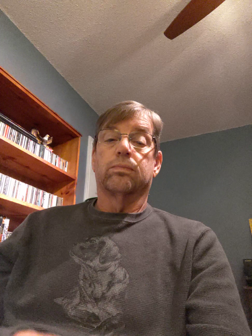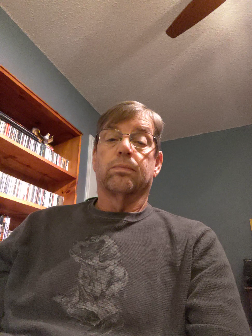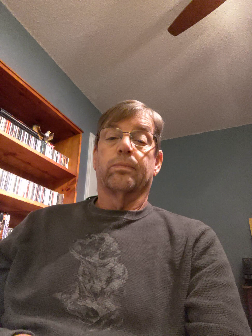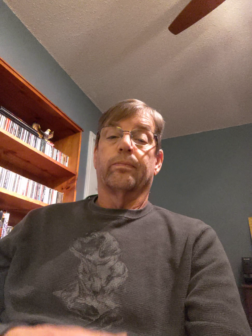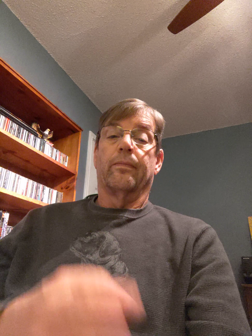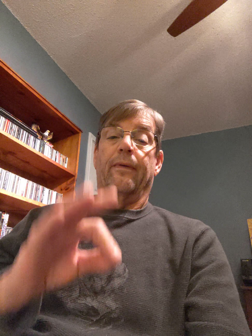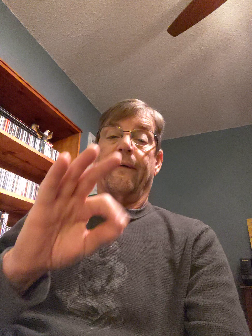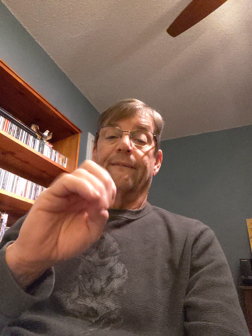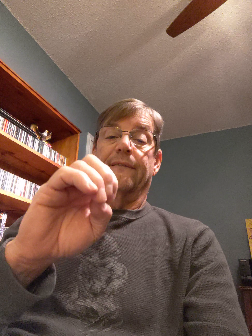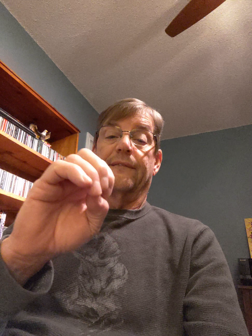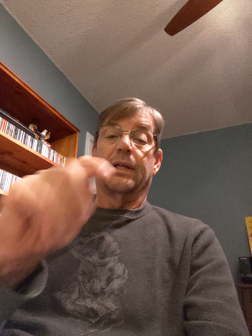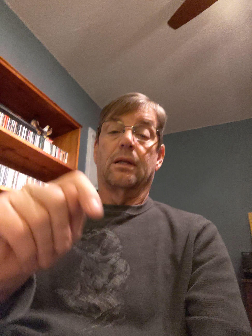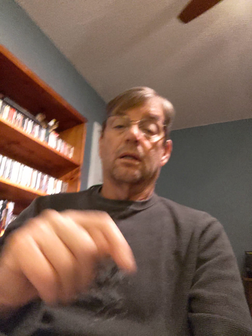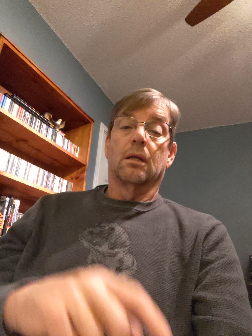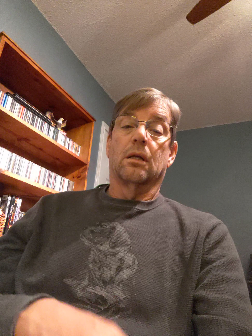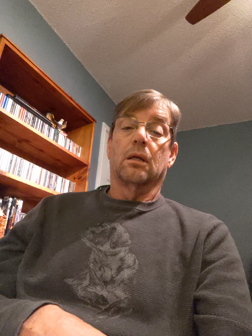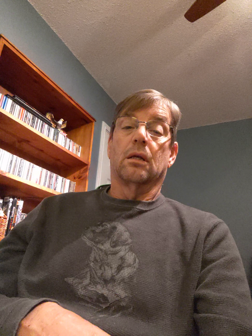feet